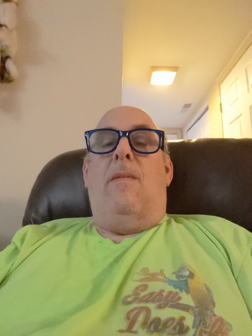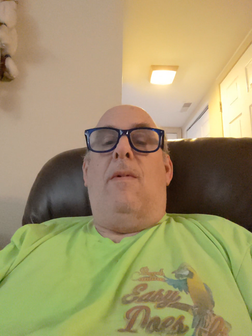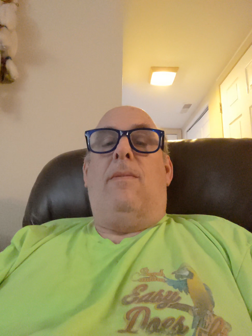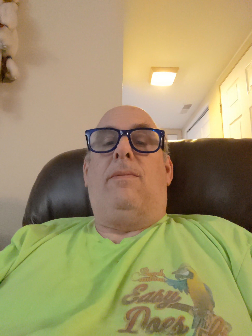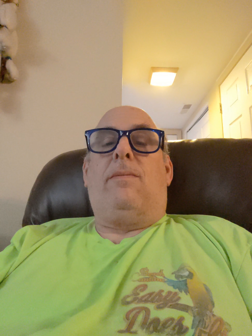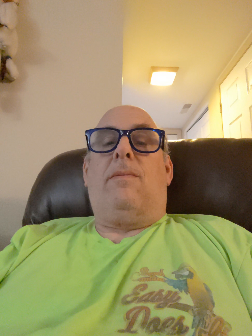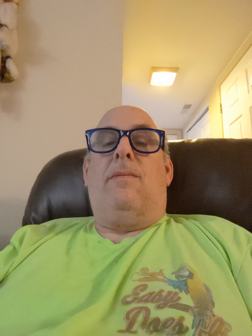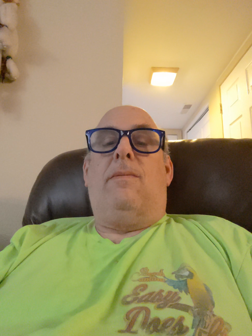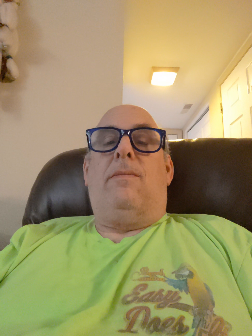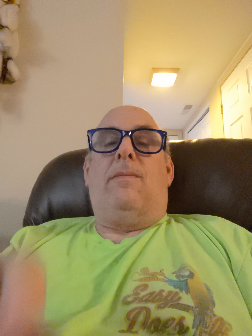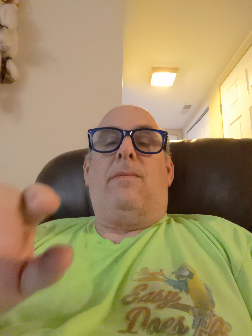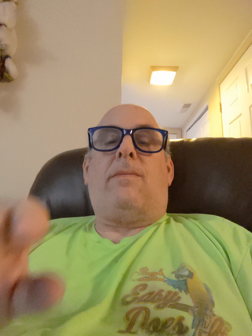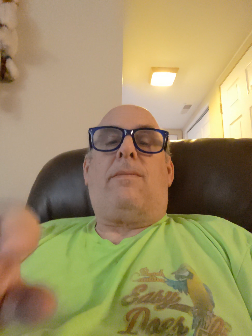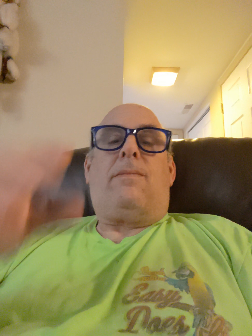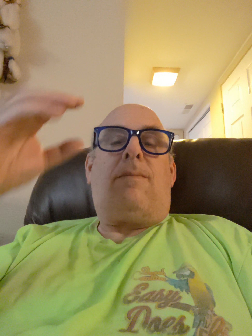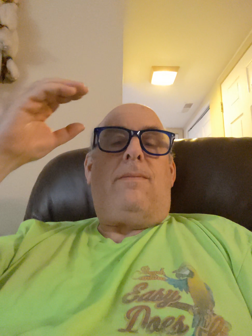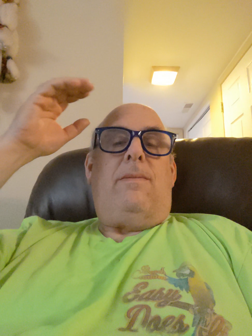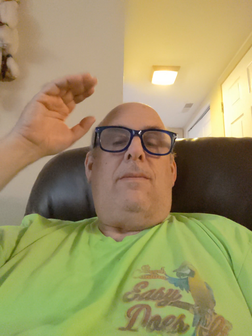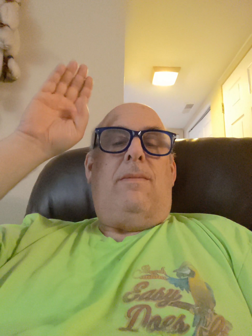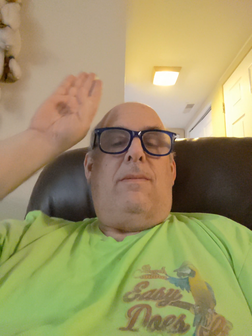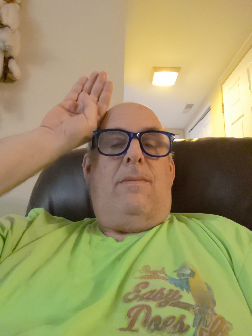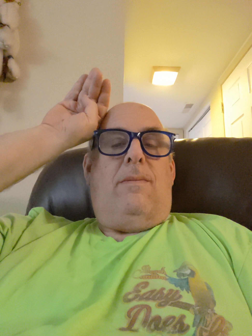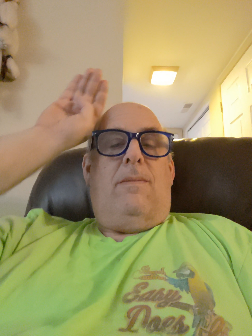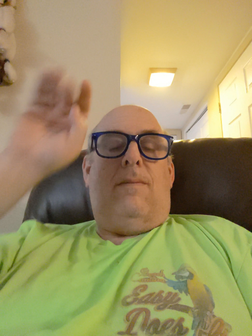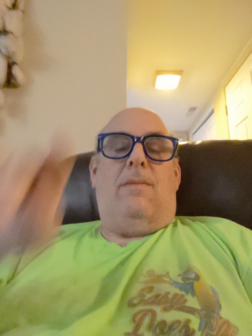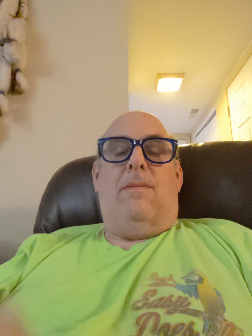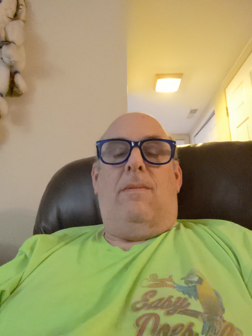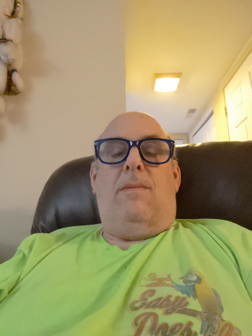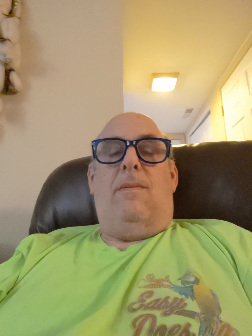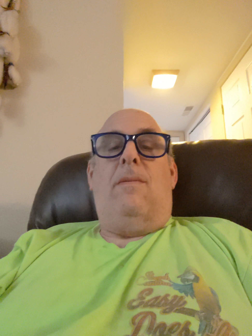donkey